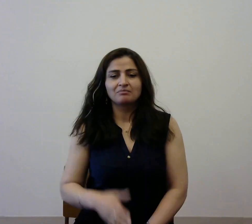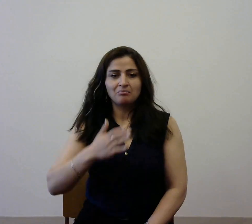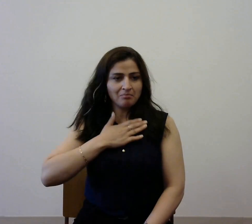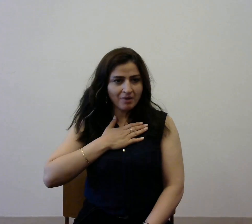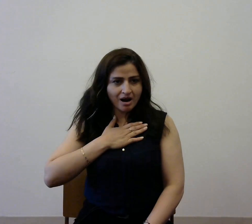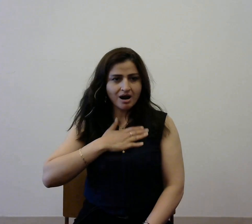mən